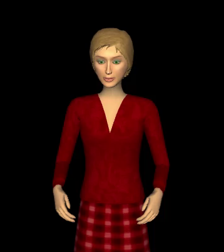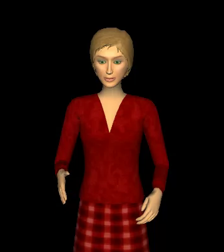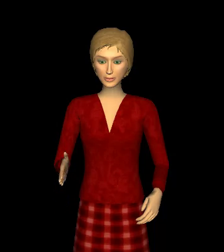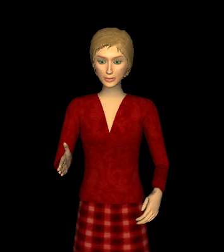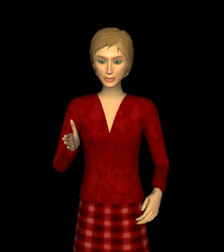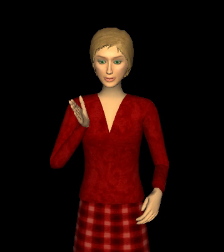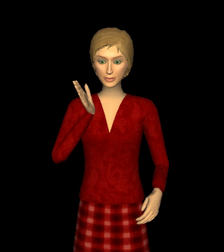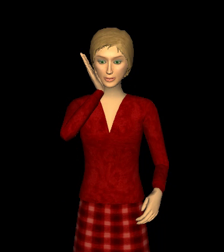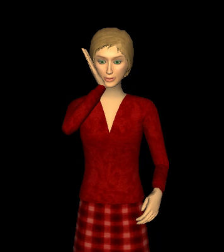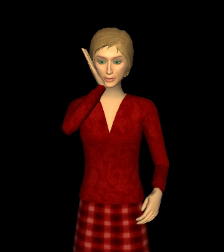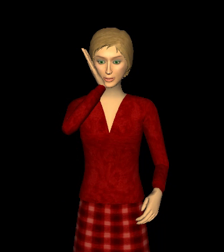ينام